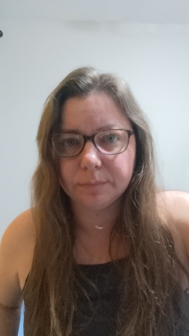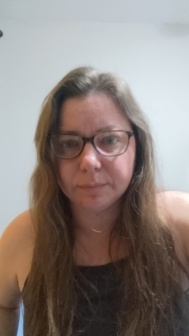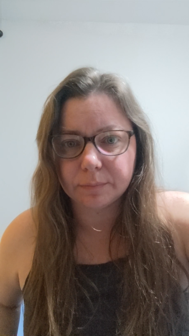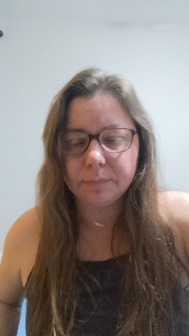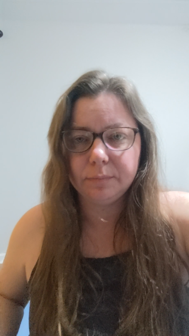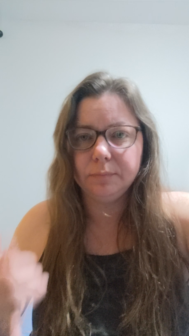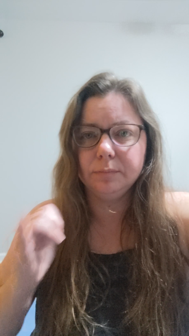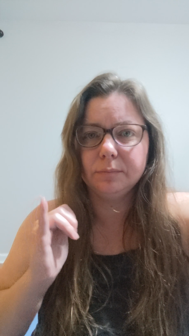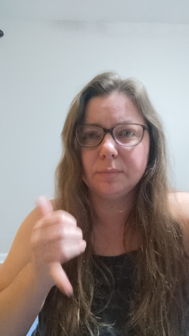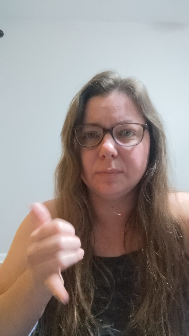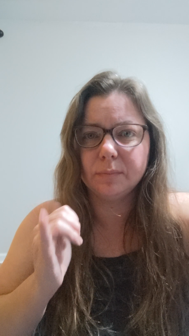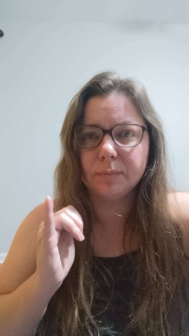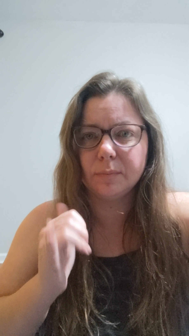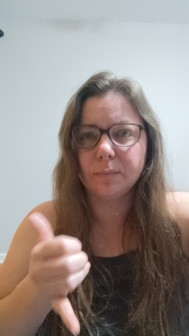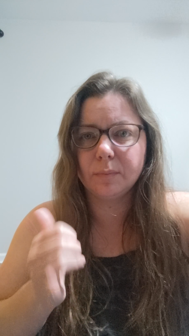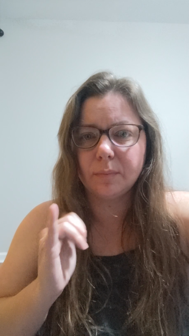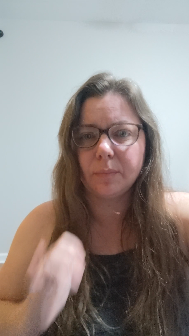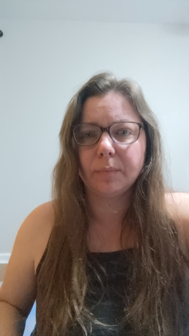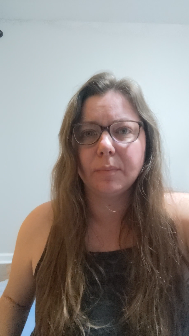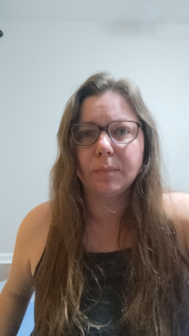rocking chair